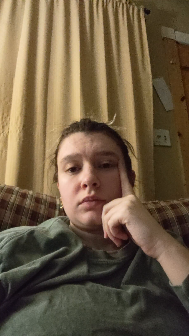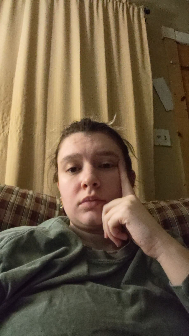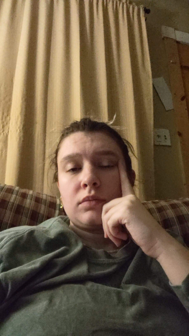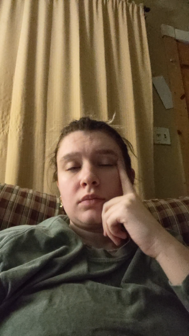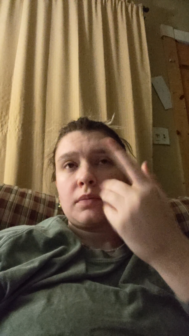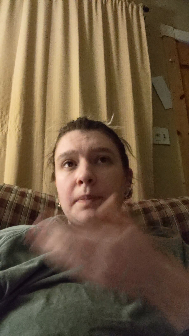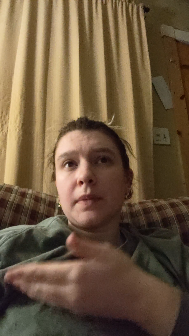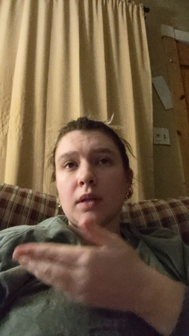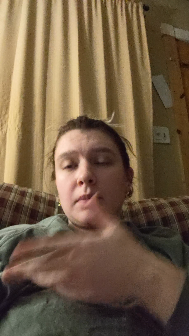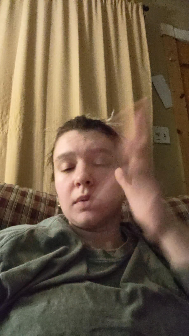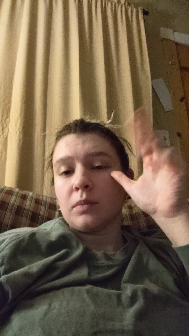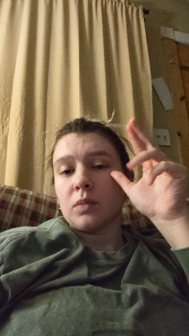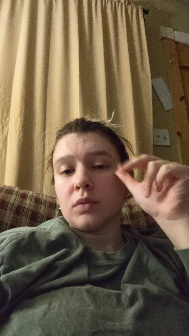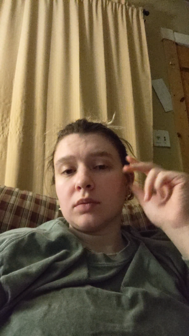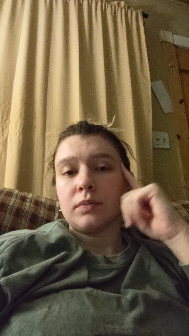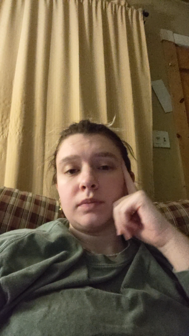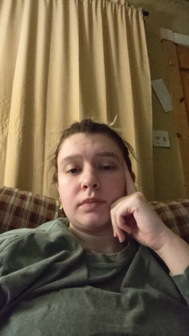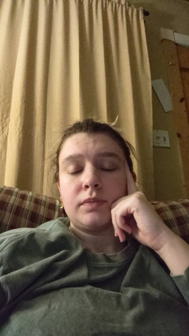pony